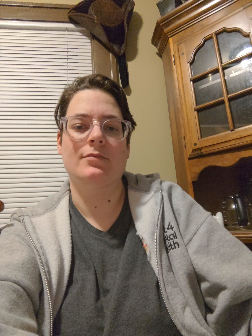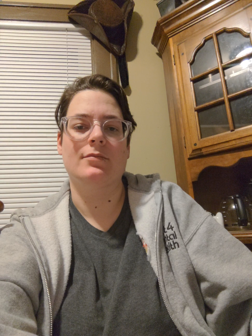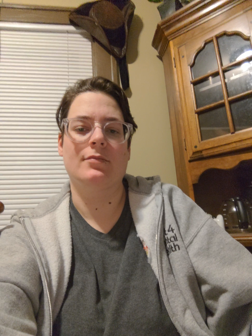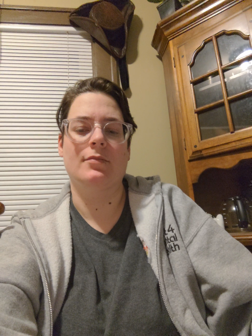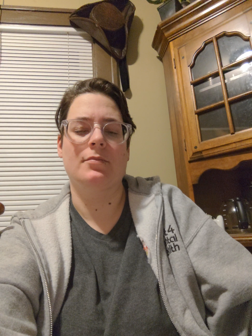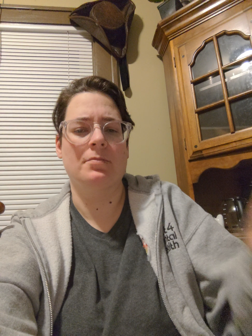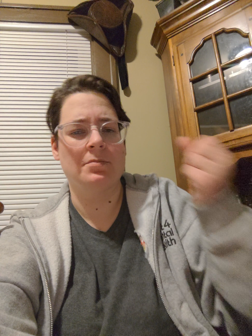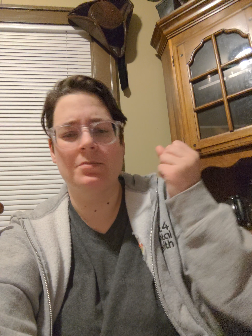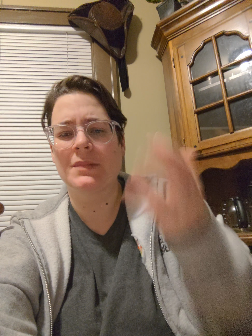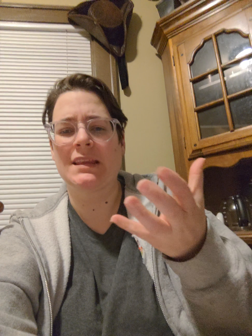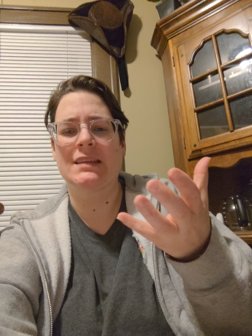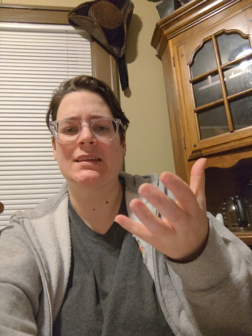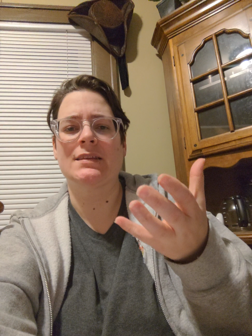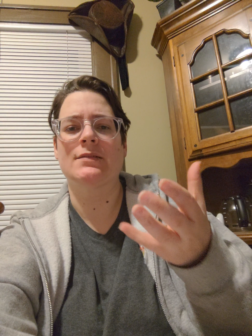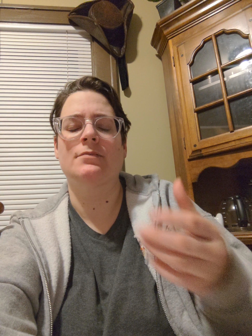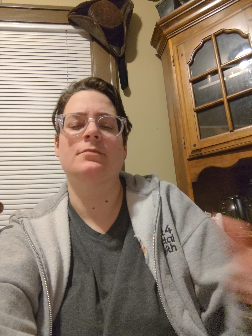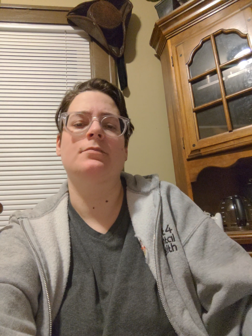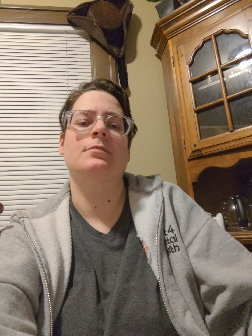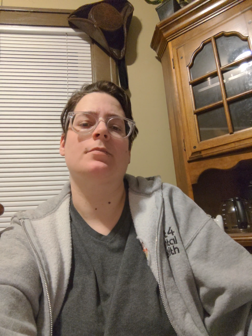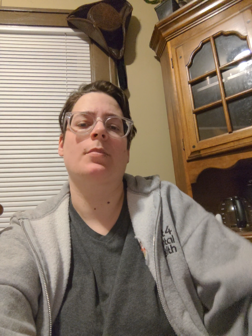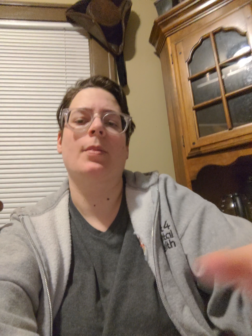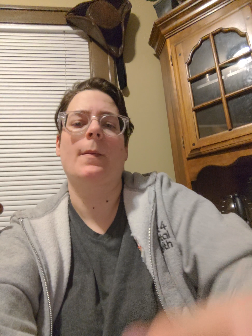many